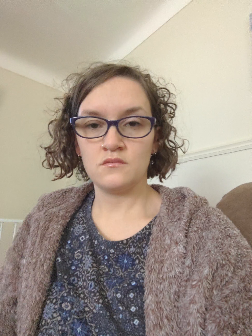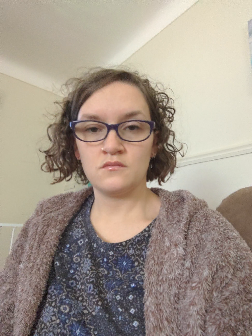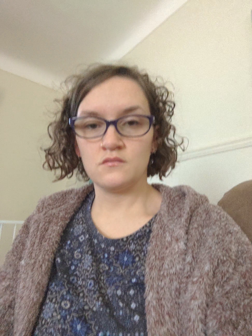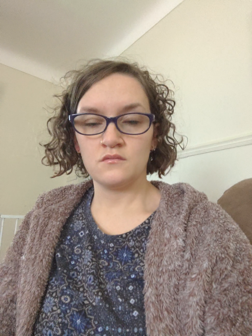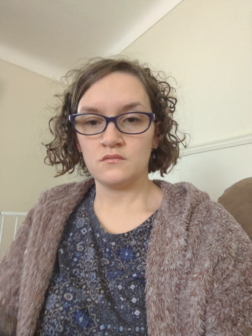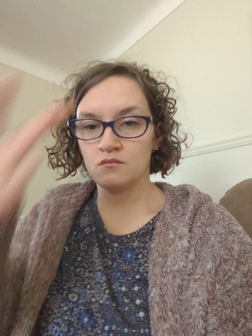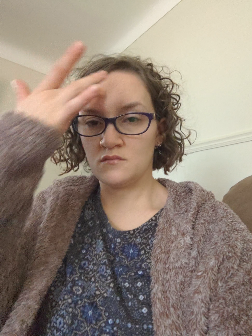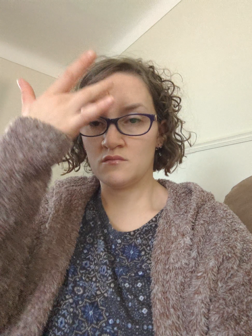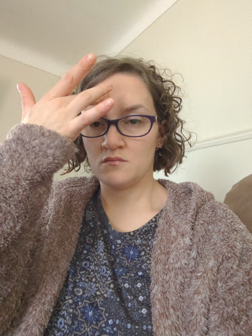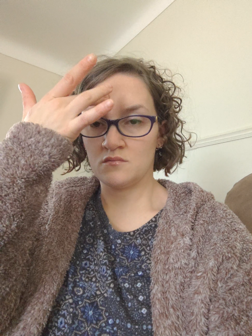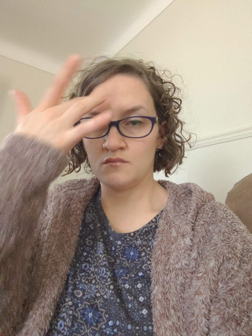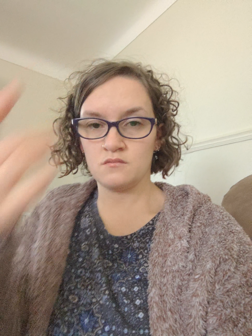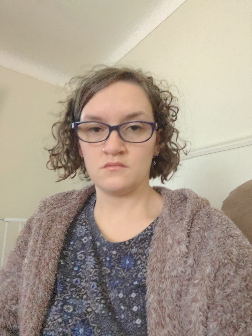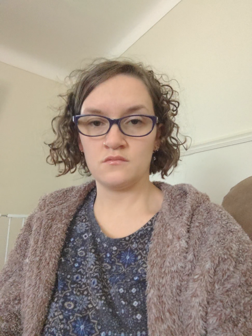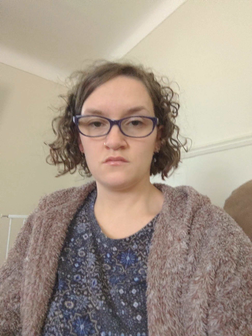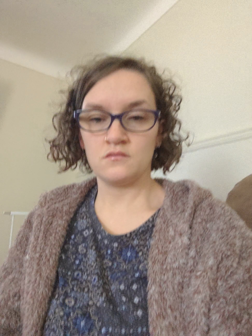sick